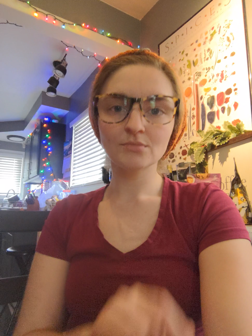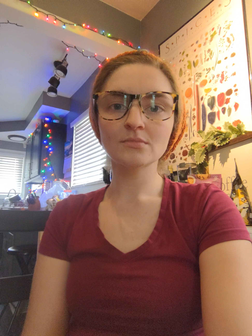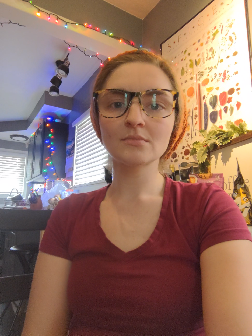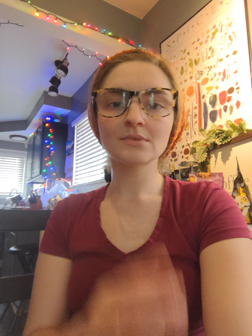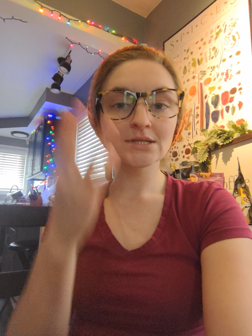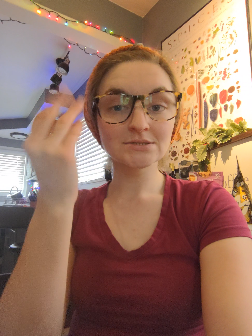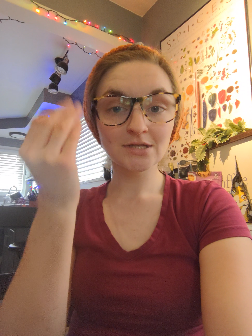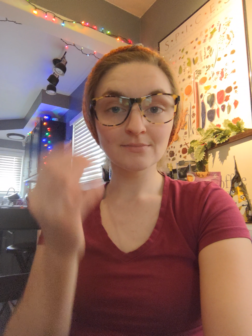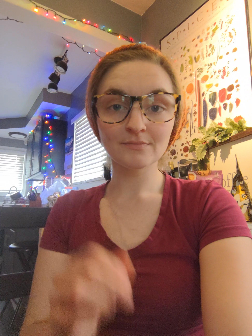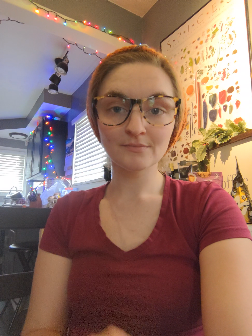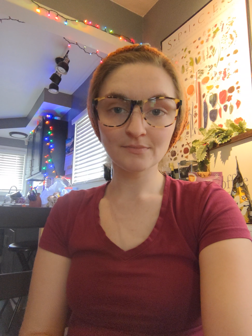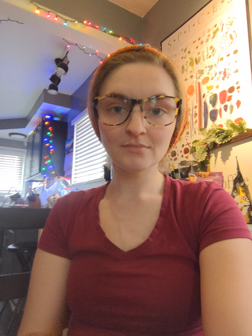outside